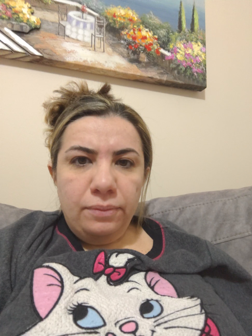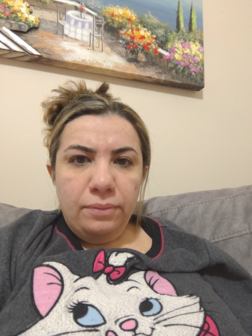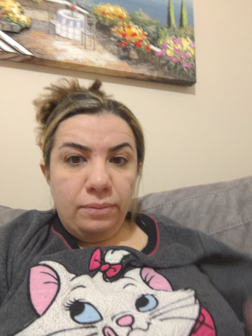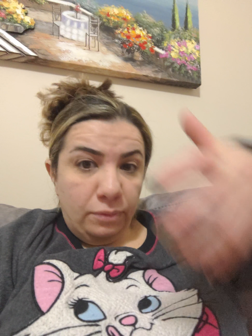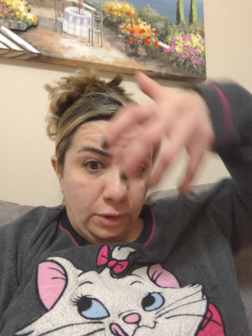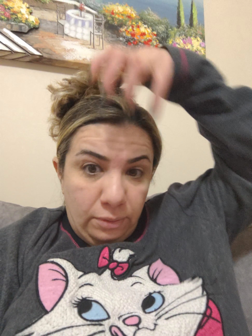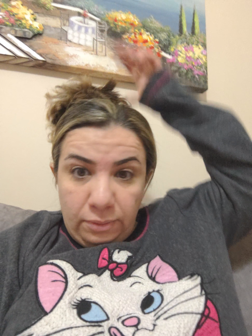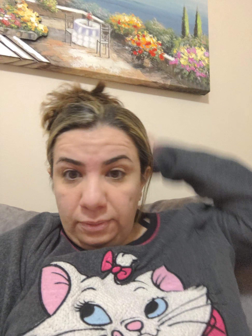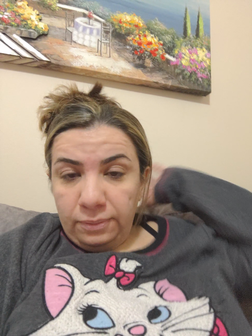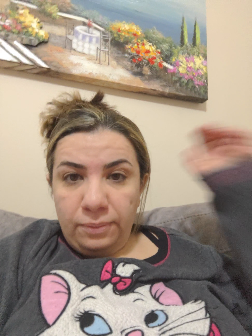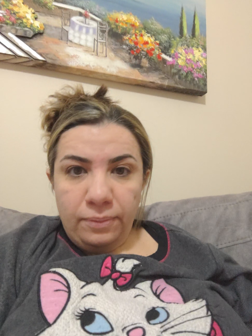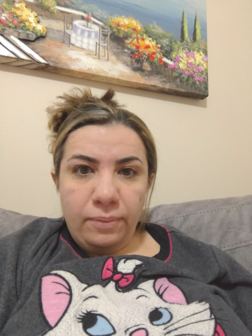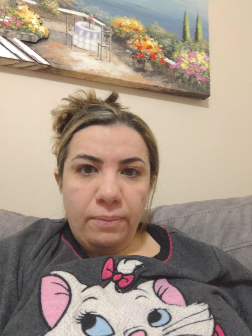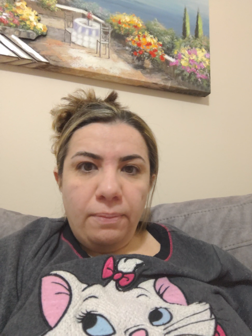lion